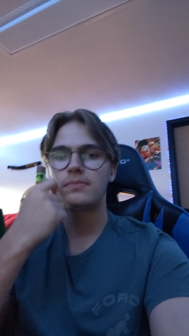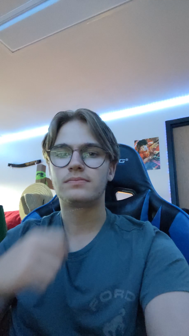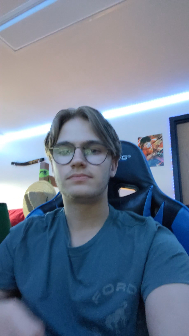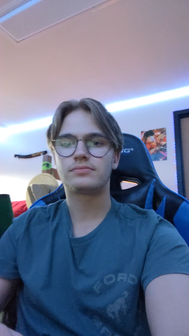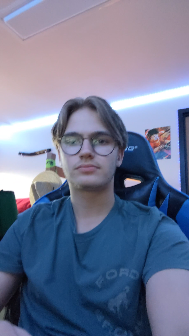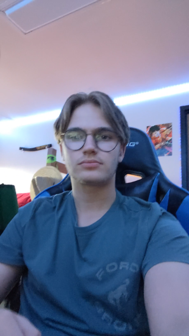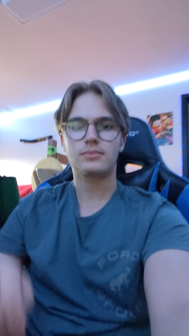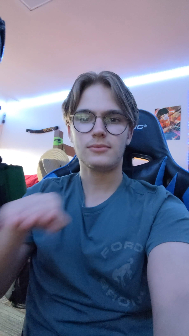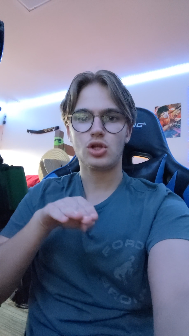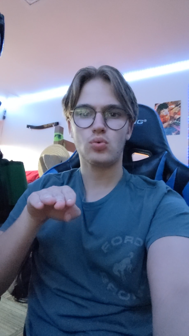boots